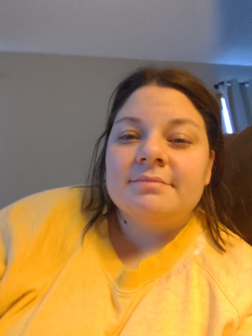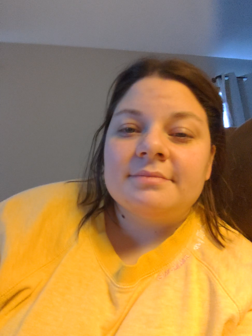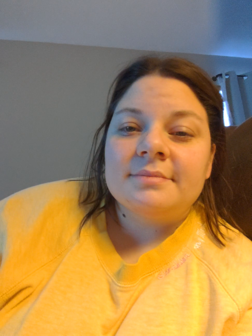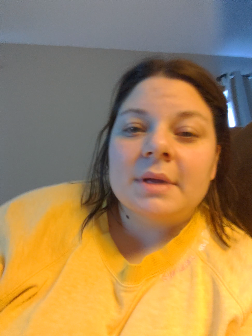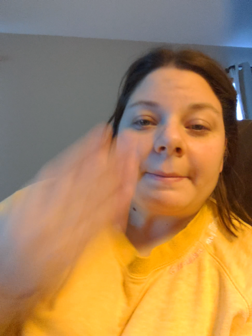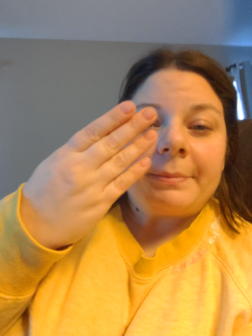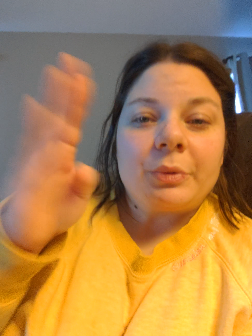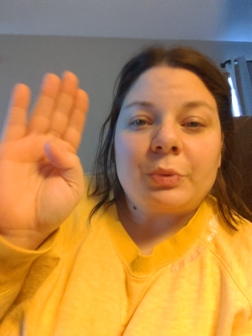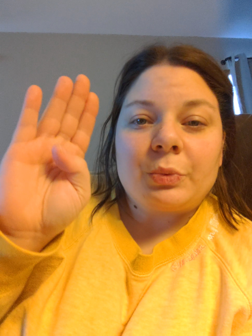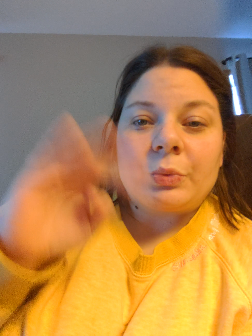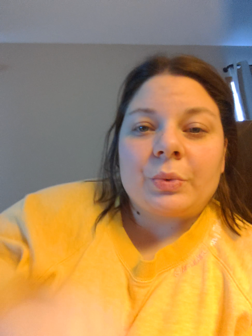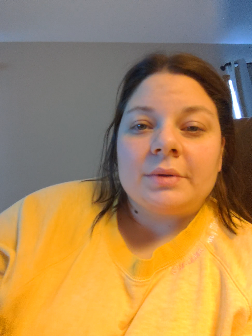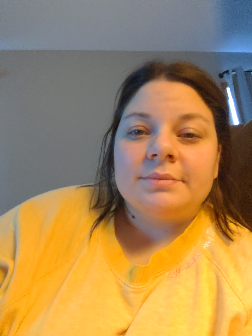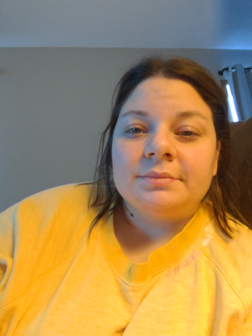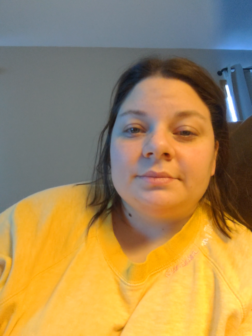blue